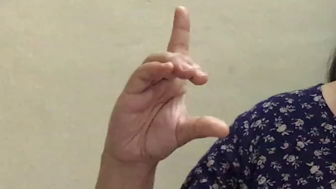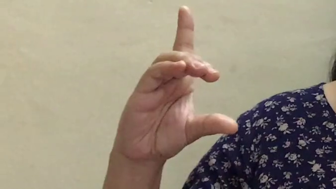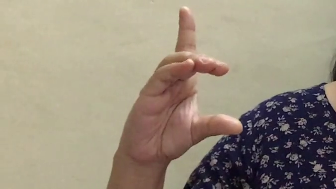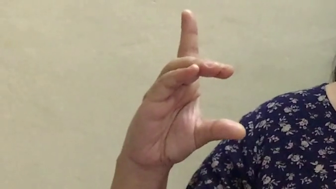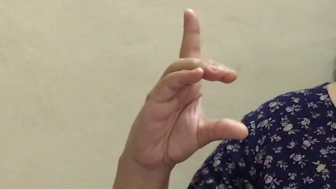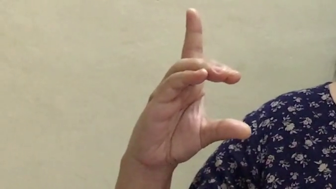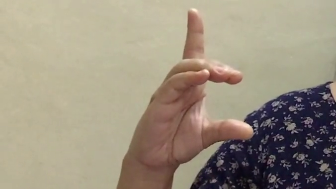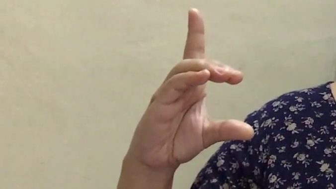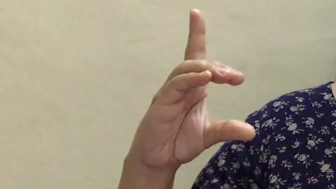ट